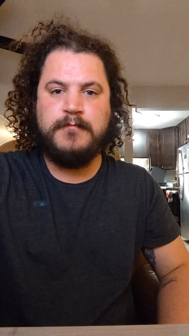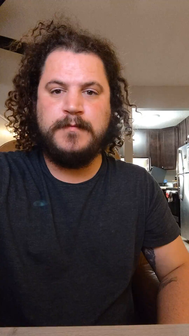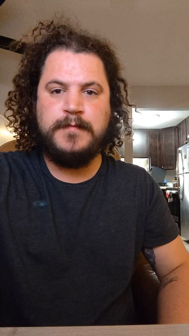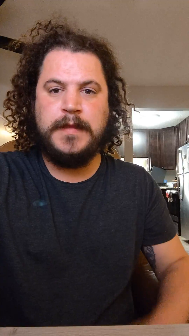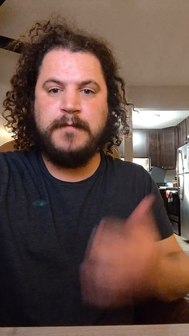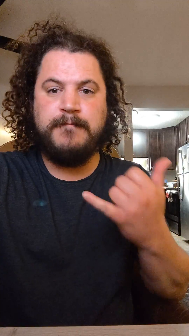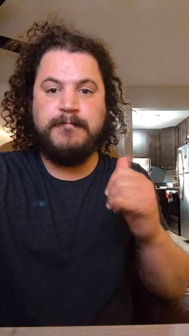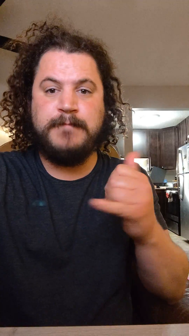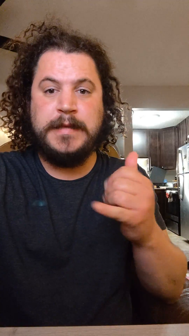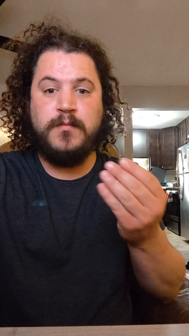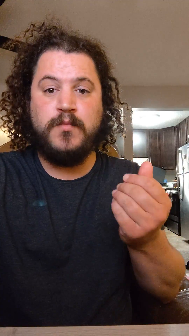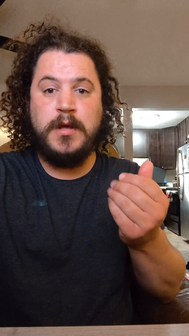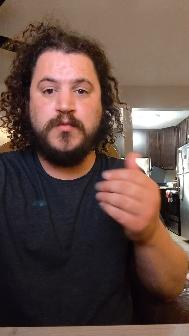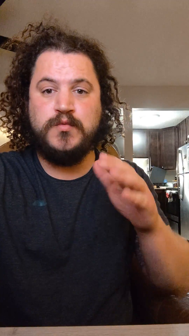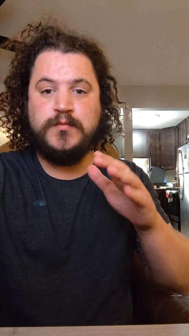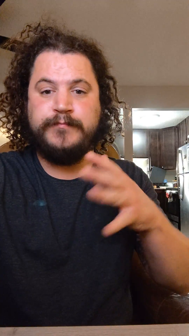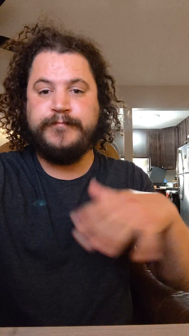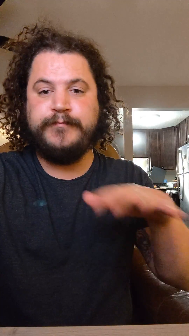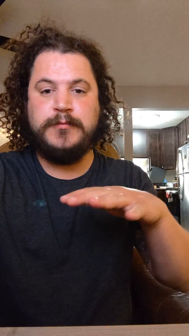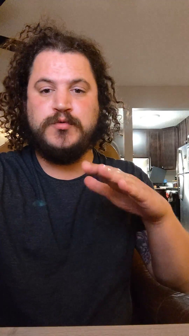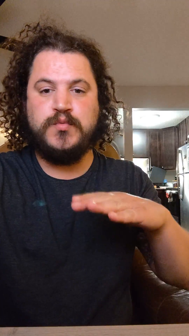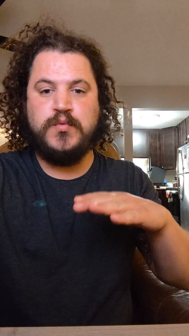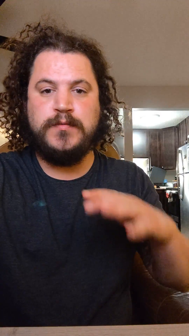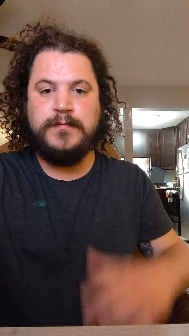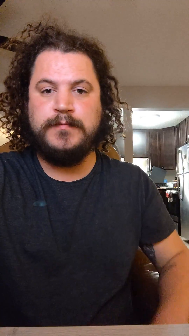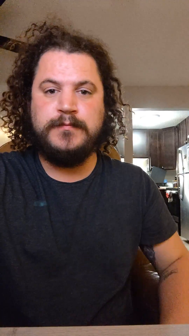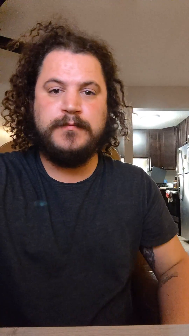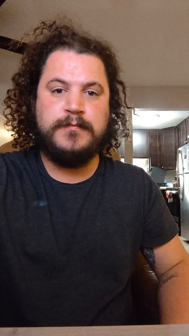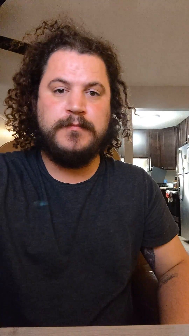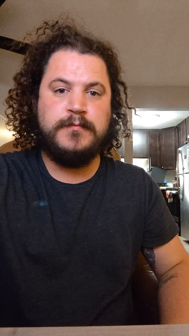playground